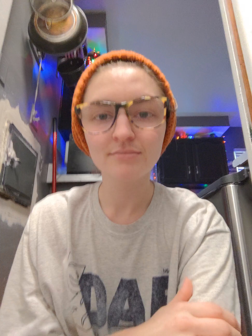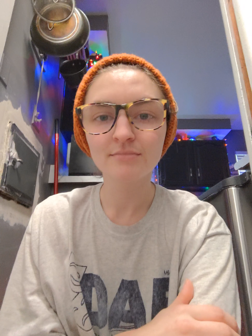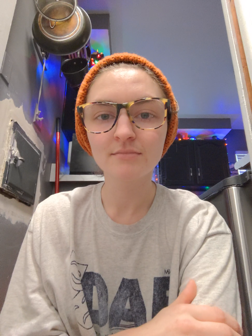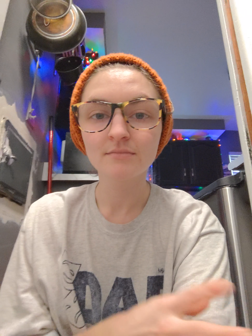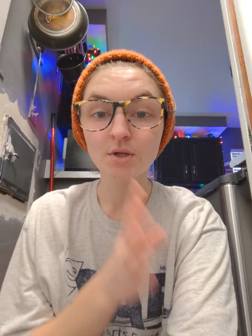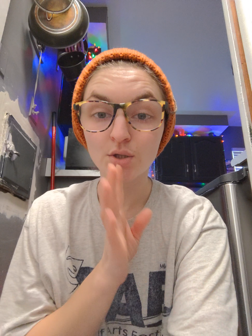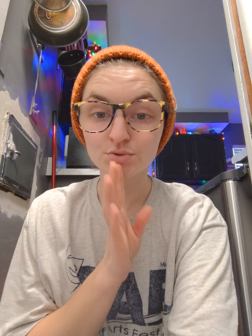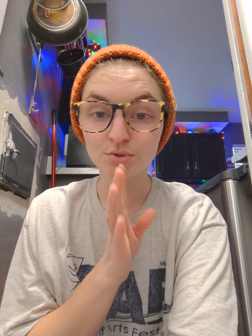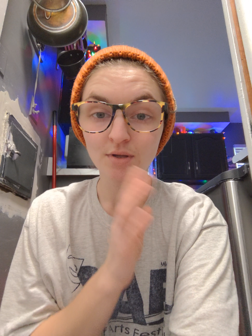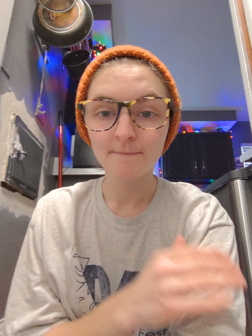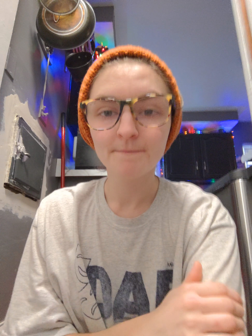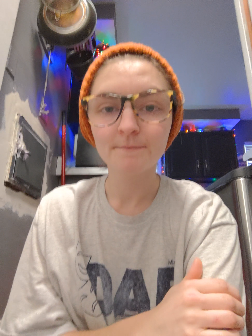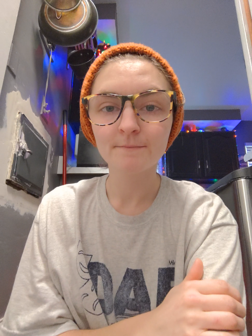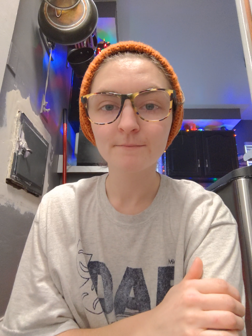talk